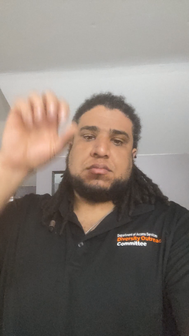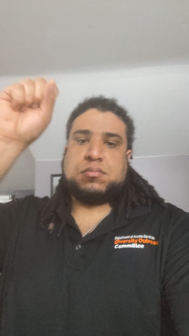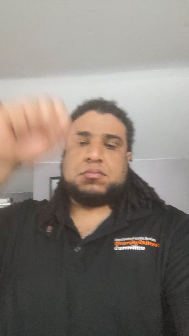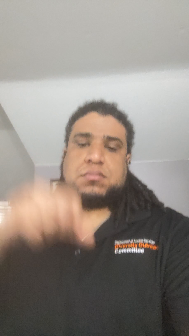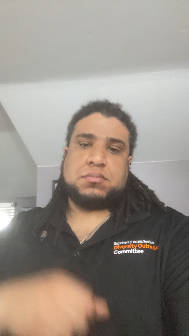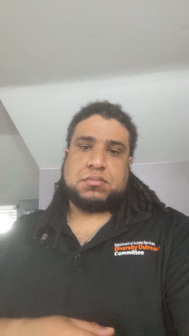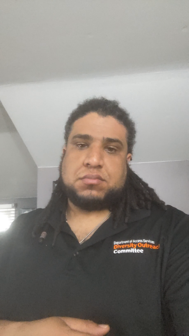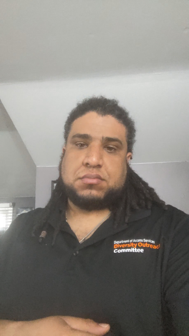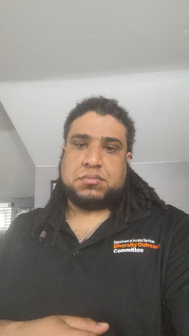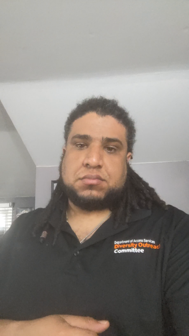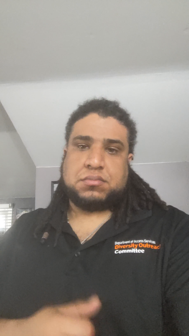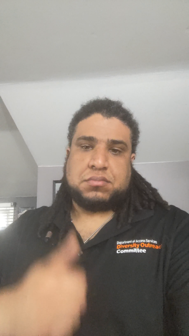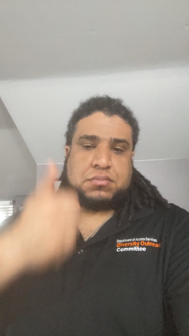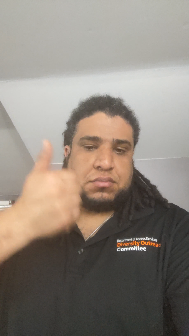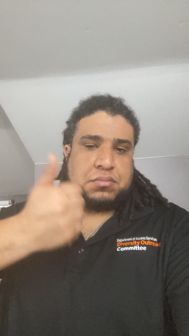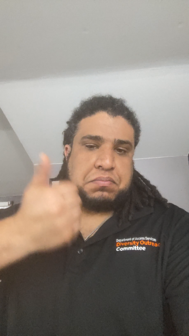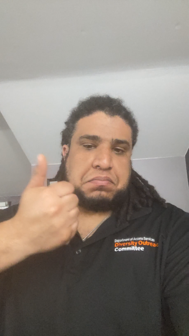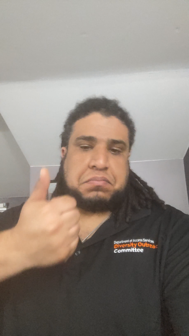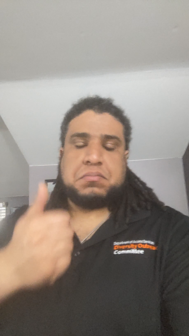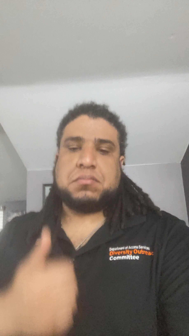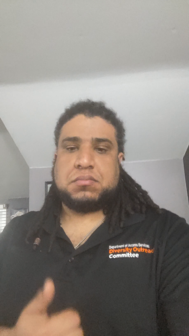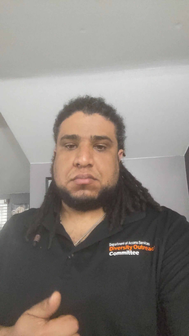help